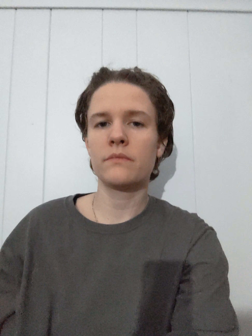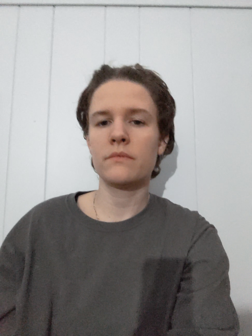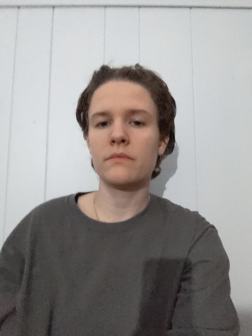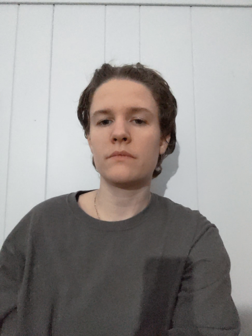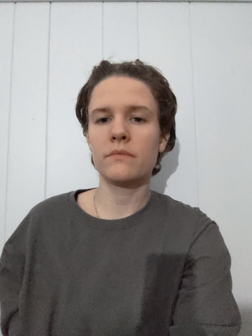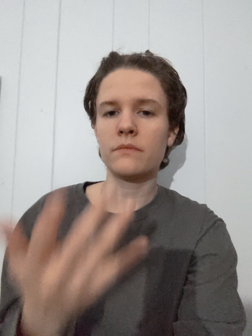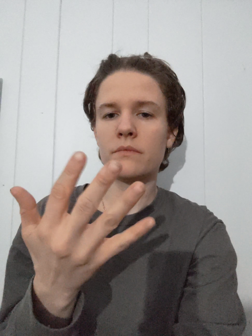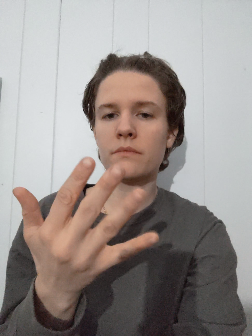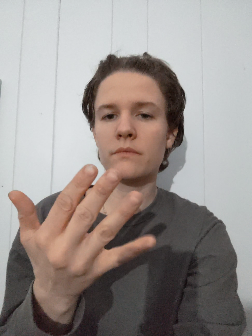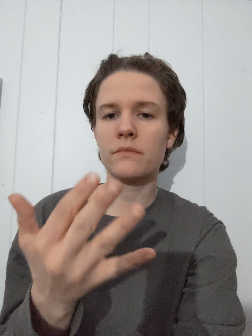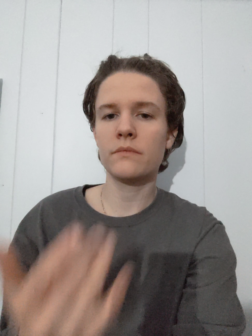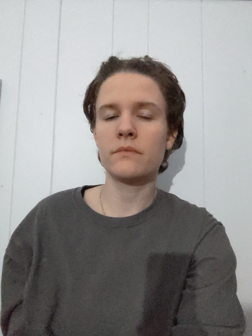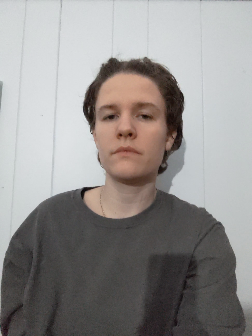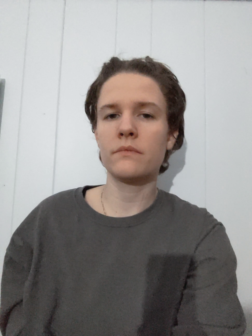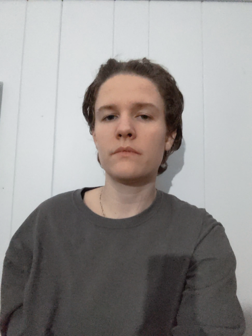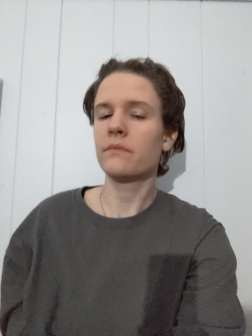finger